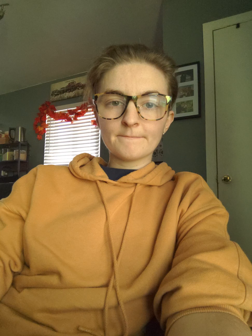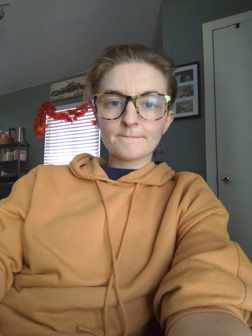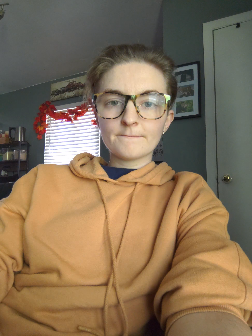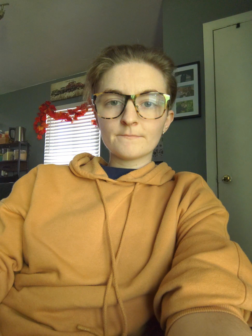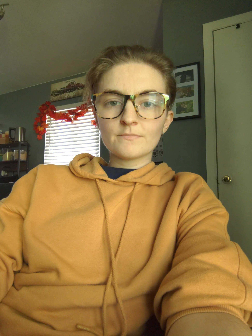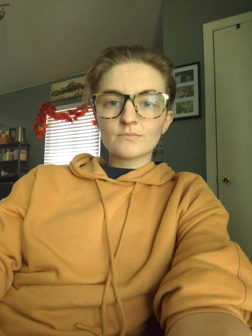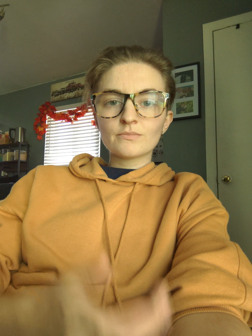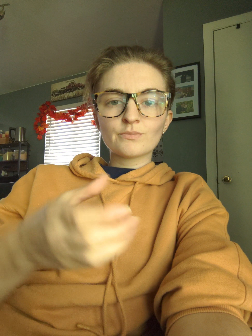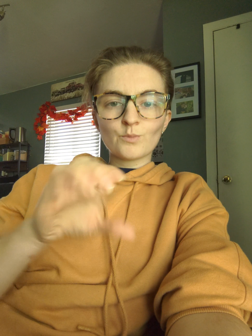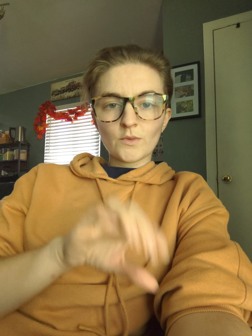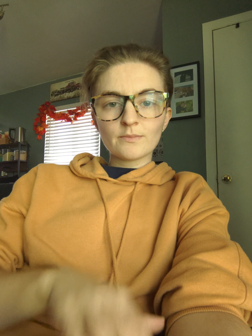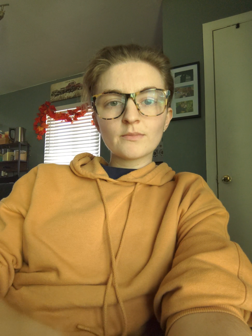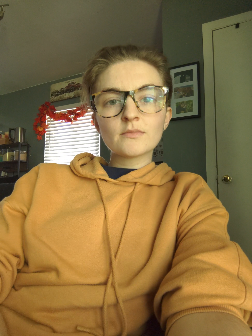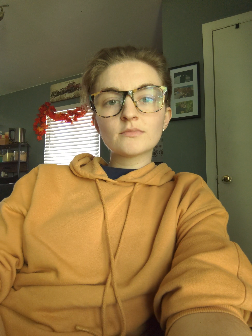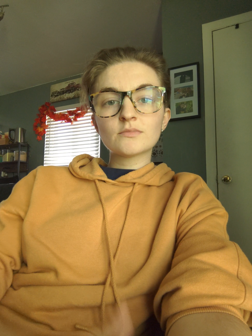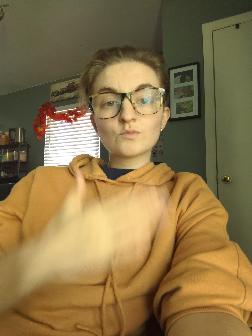pour